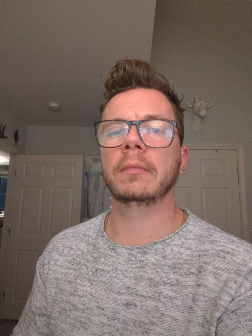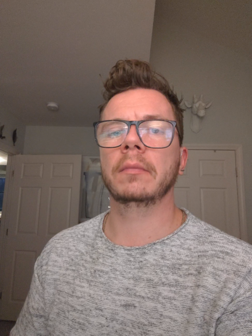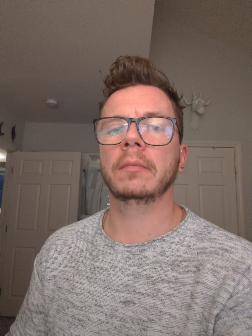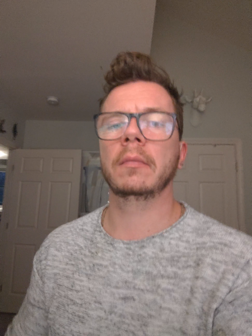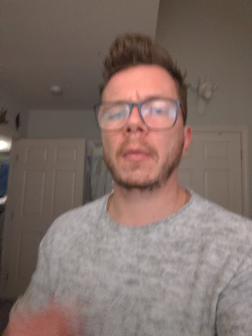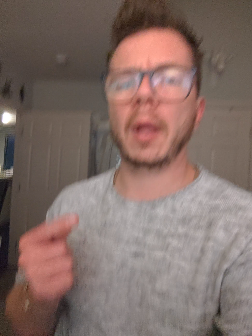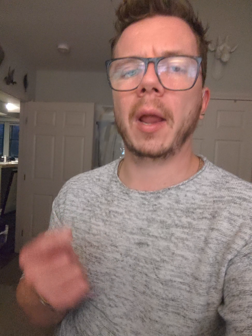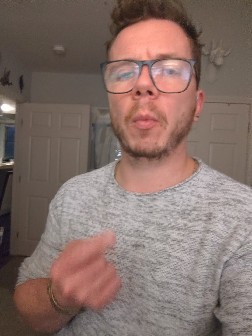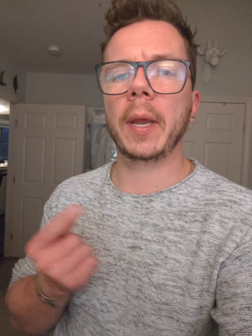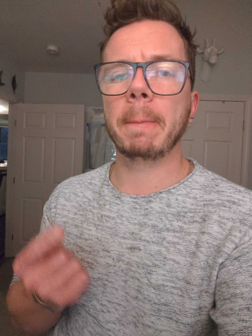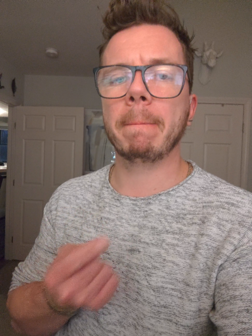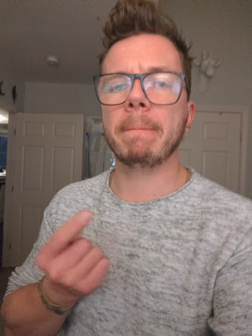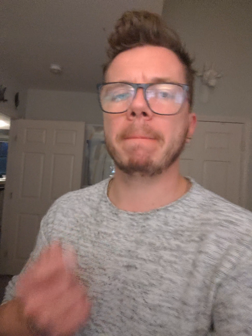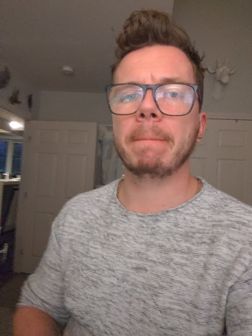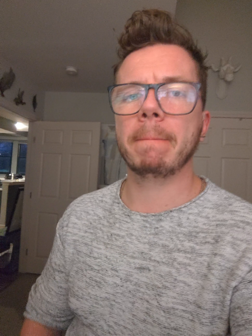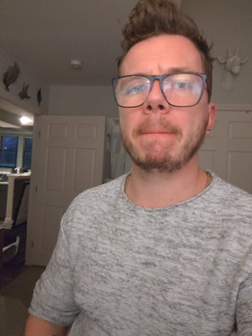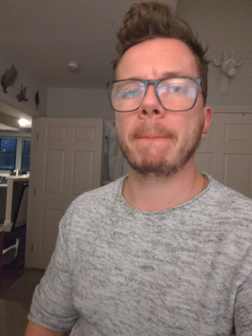owie